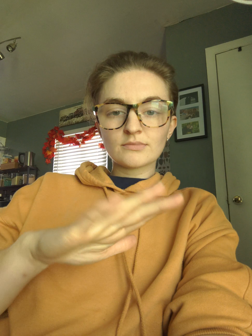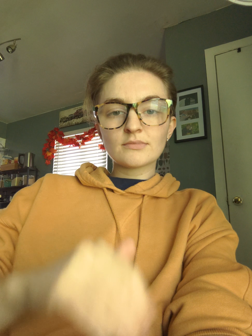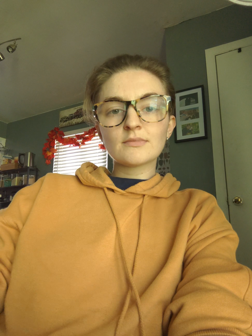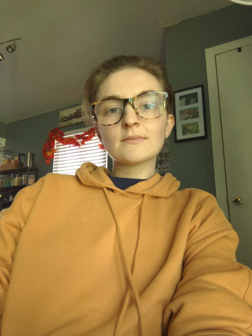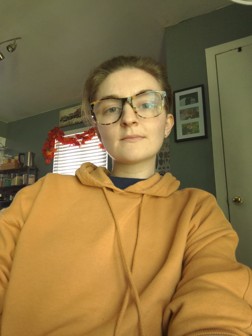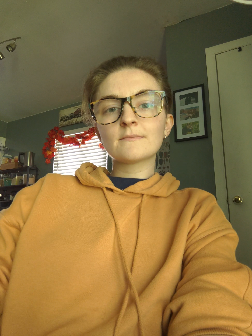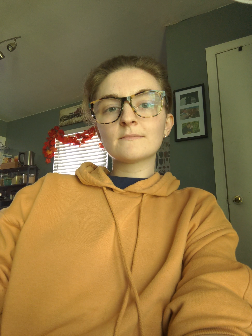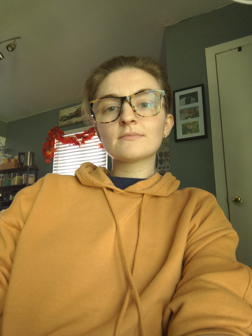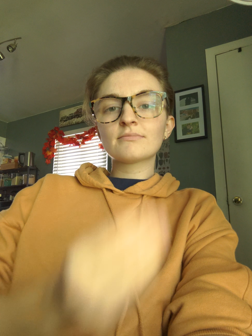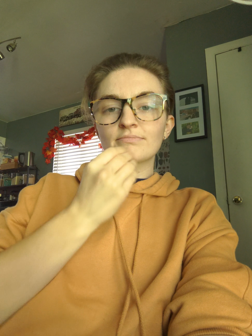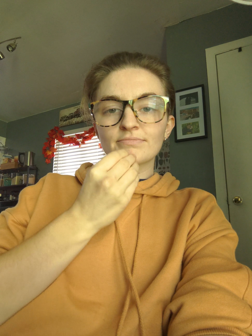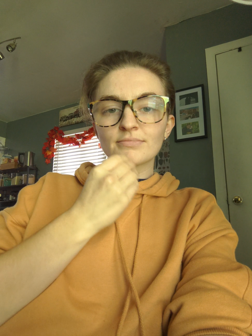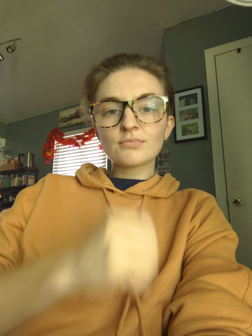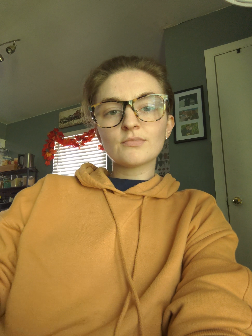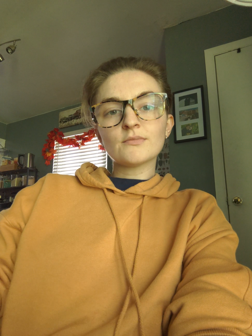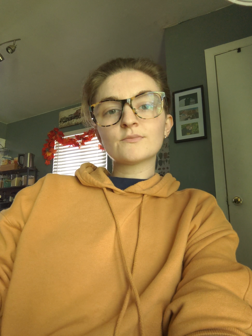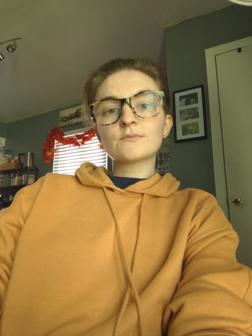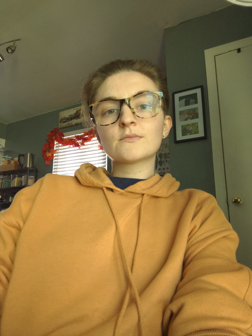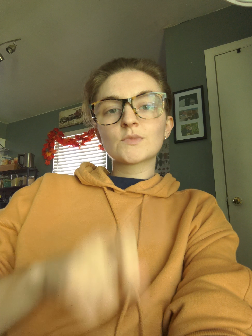eat